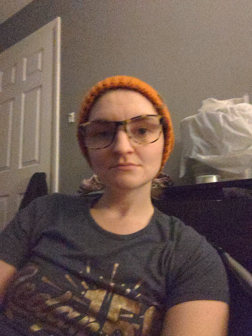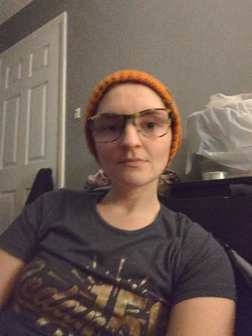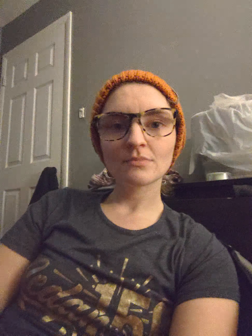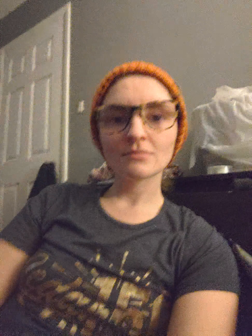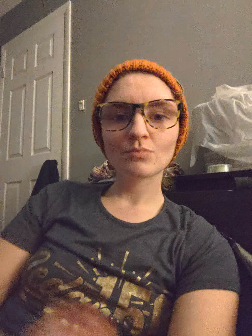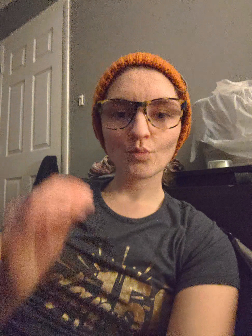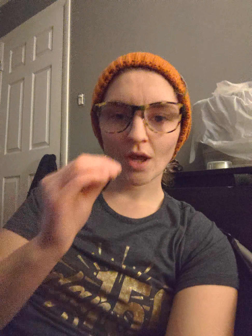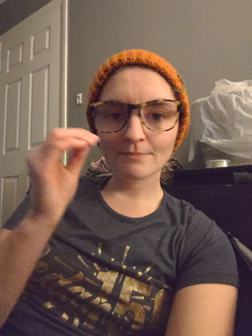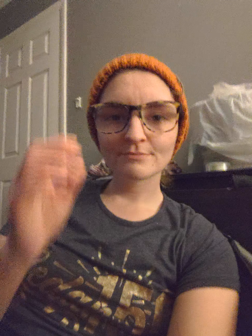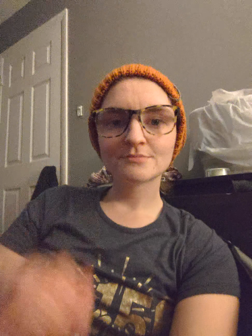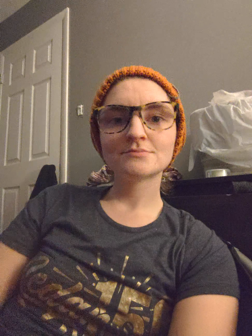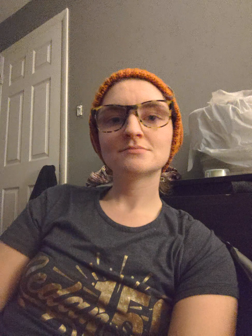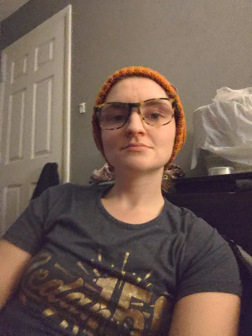kiss